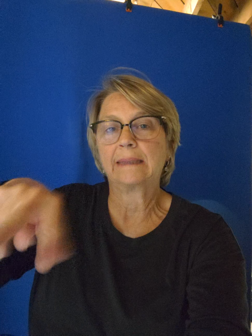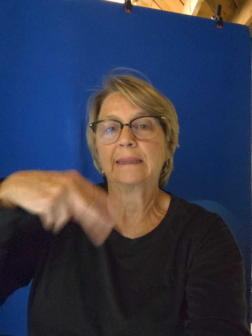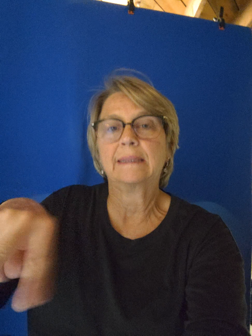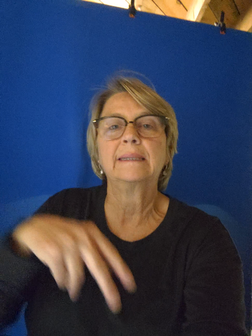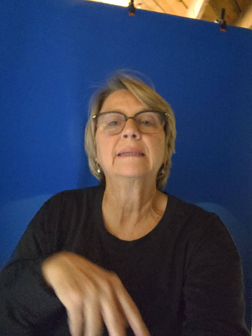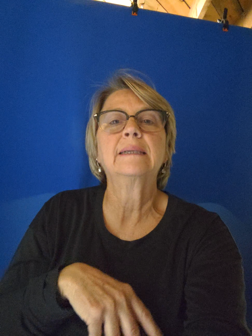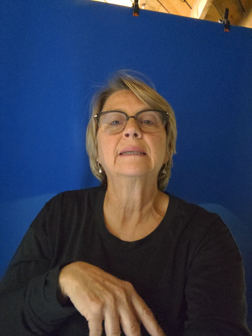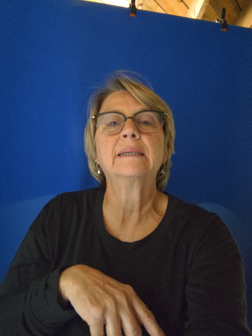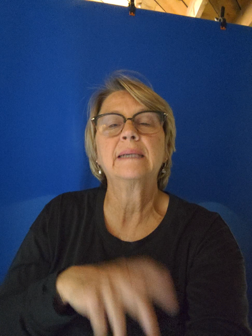dance